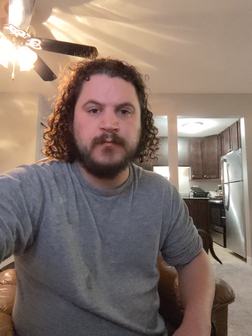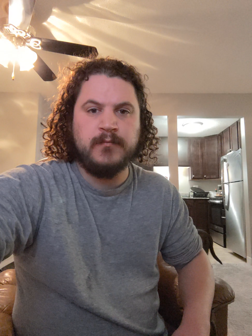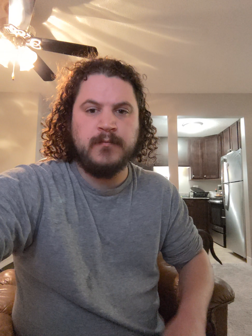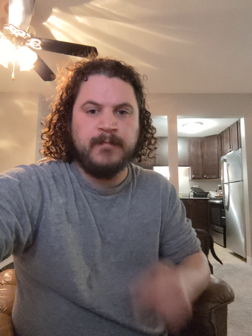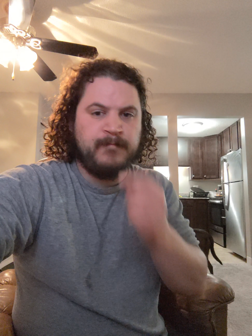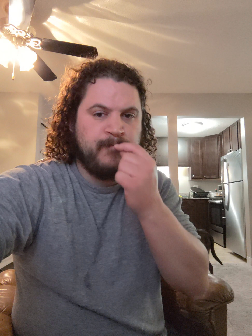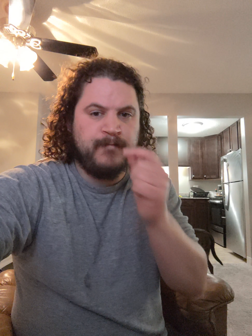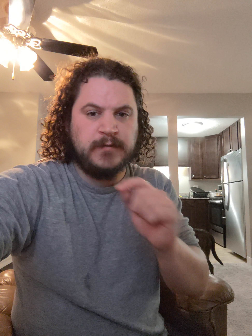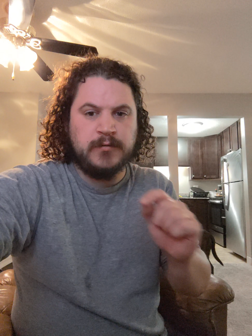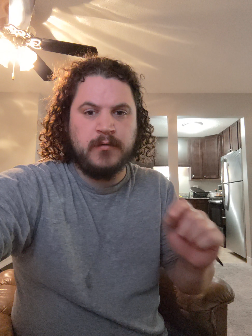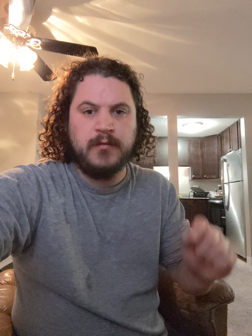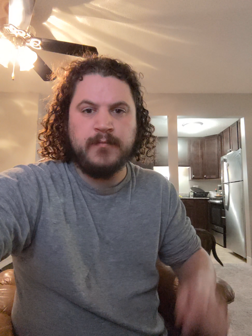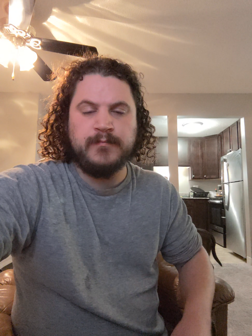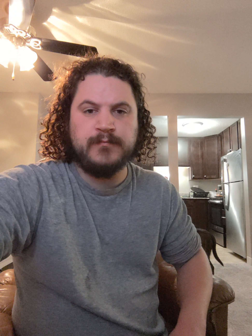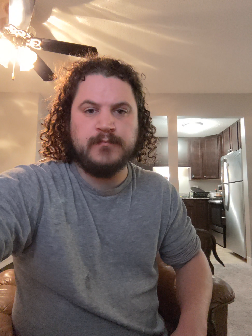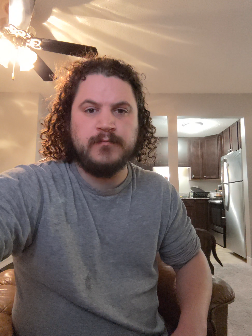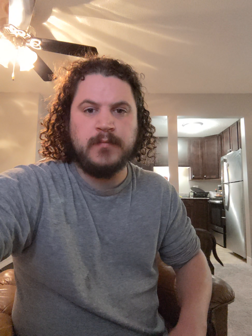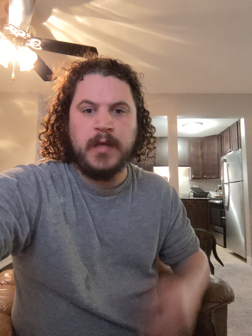pencil